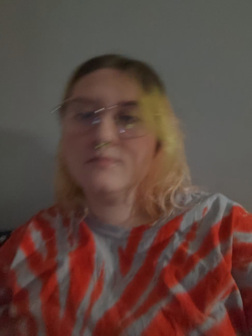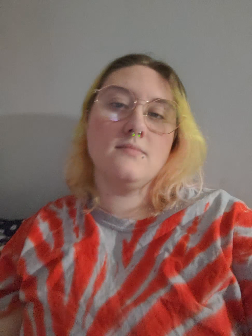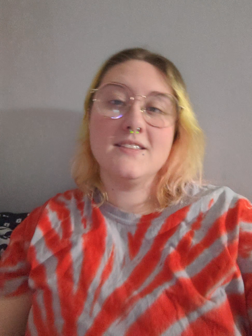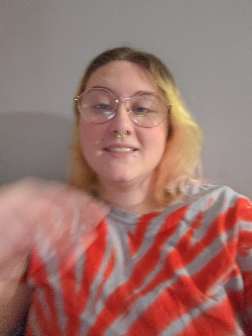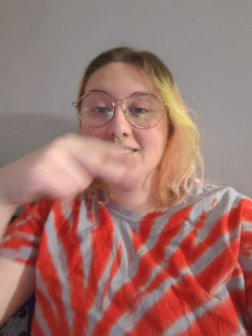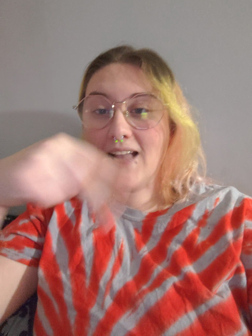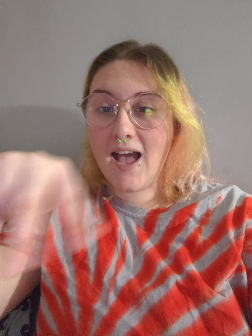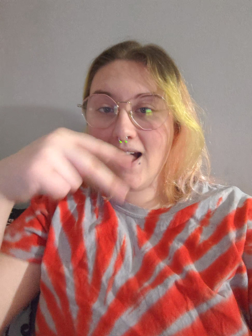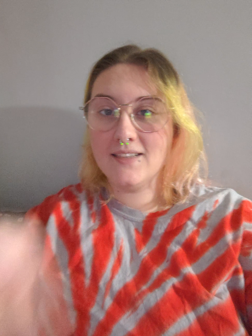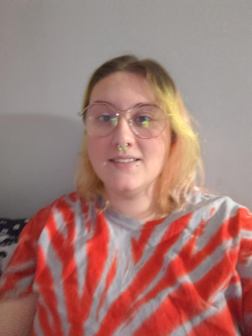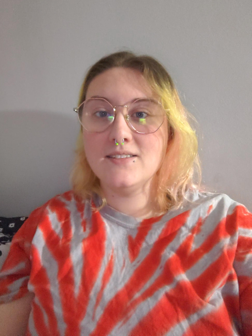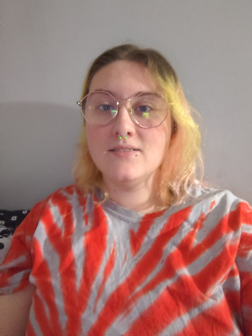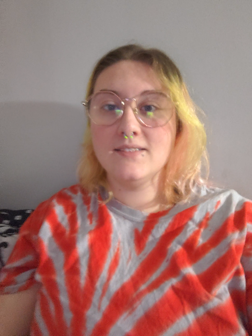dance